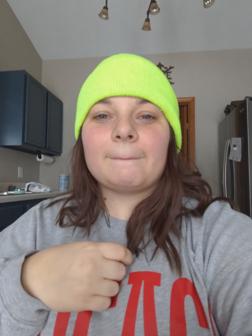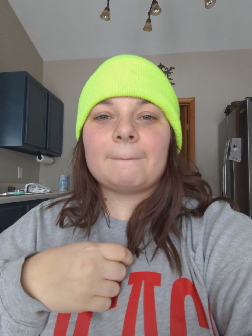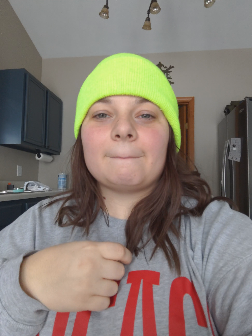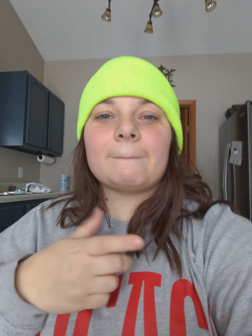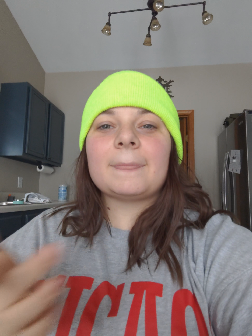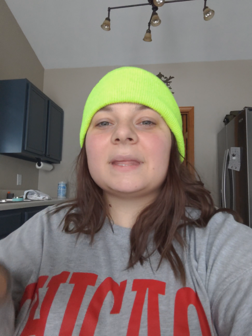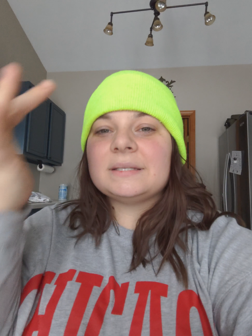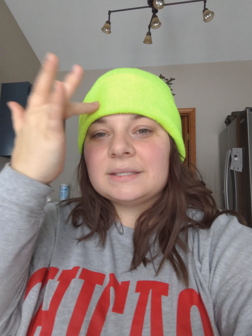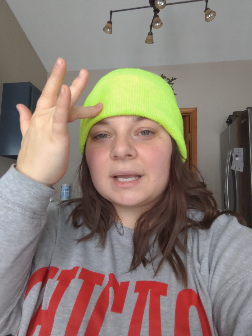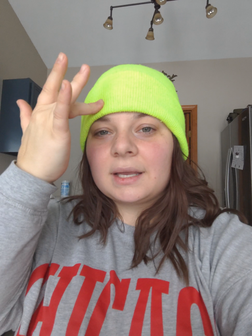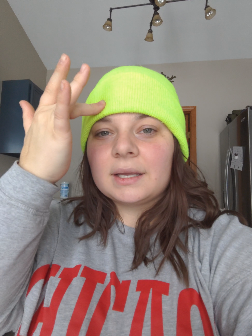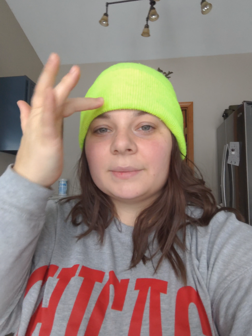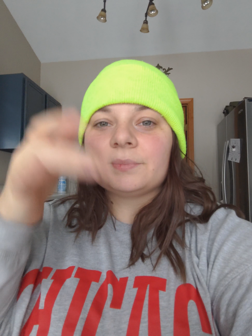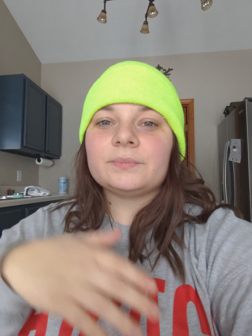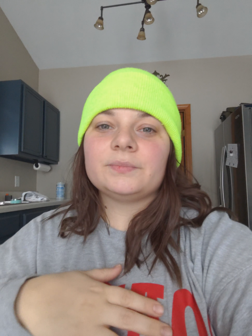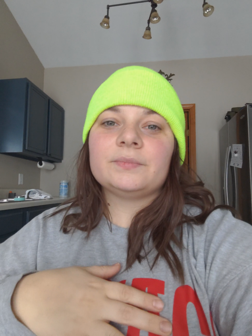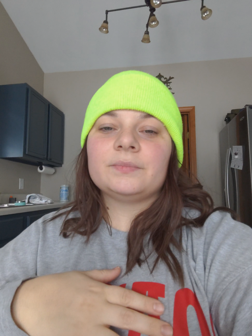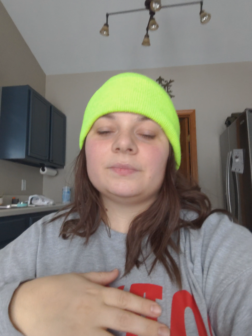sick